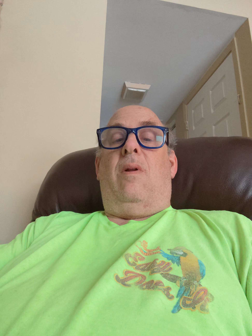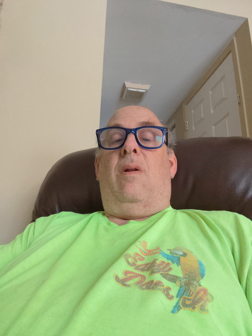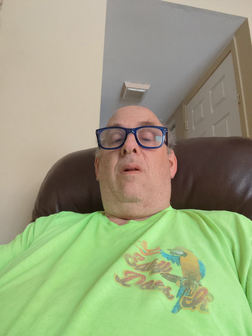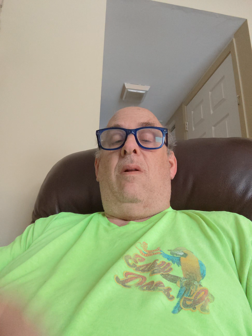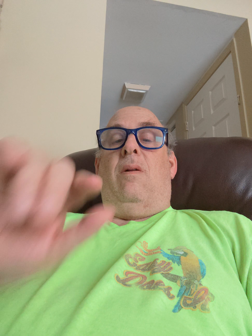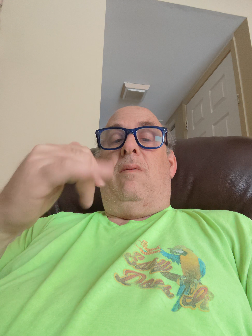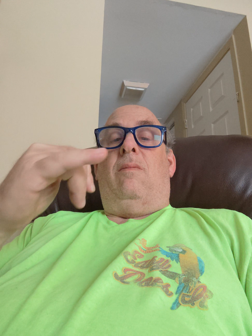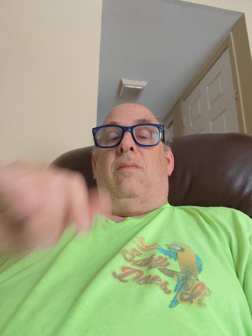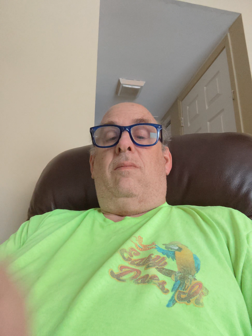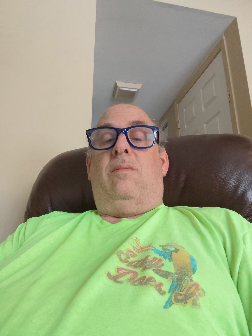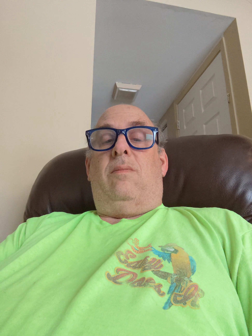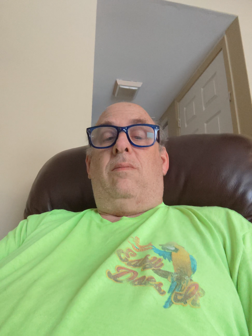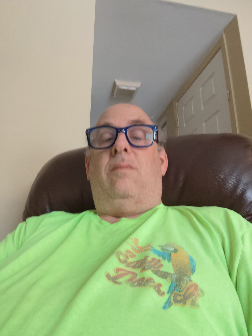yellow